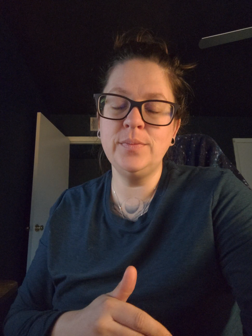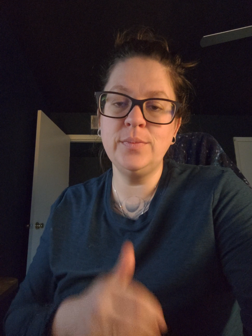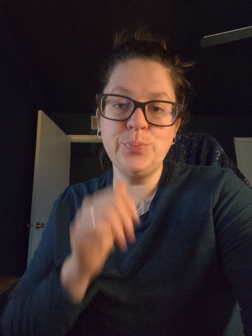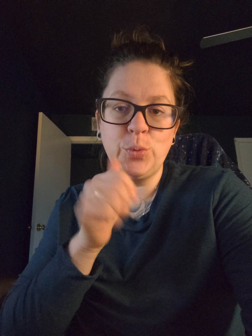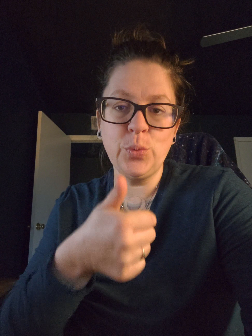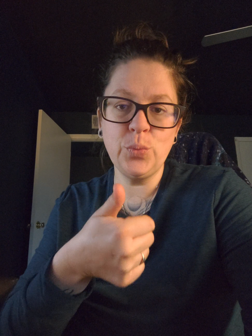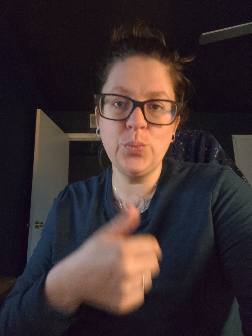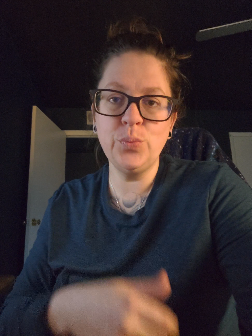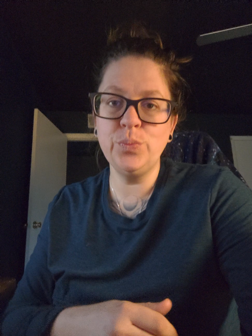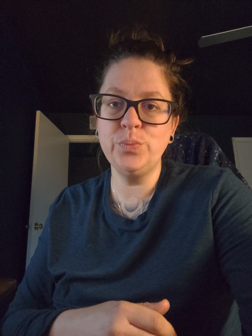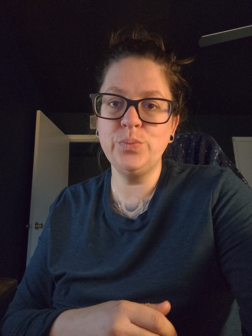tomorrow